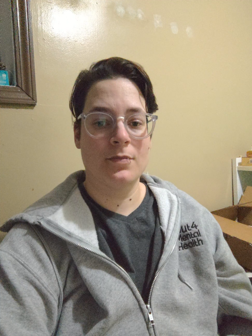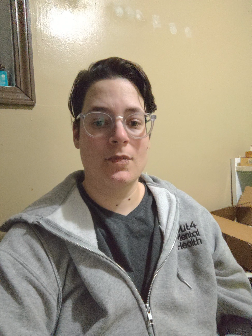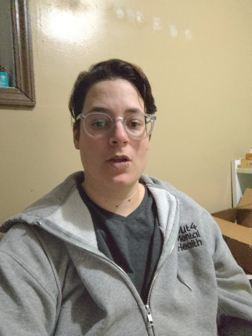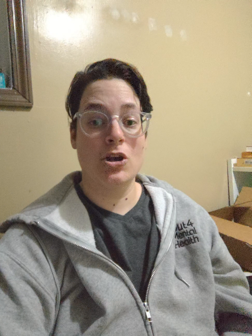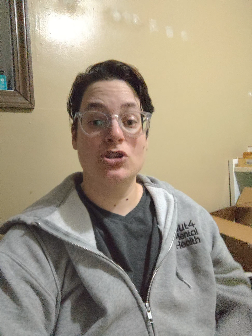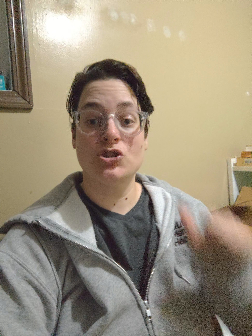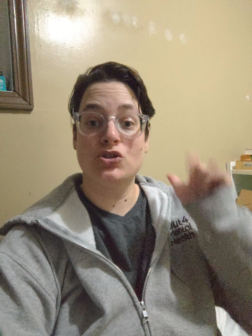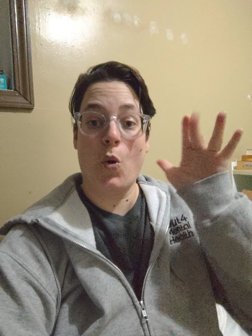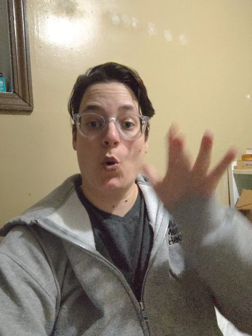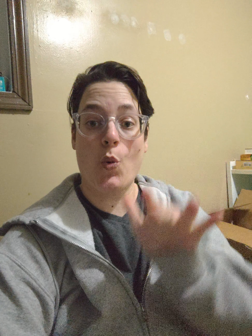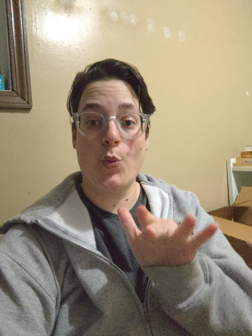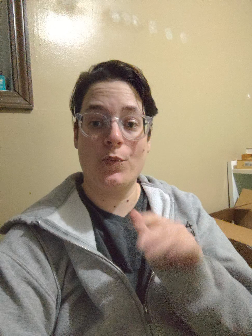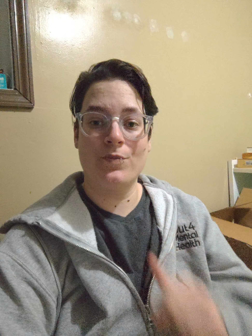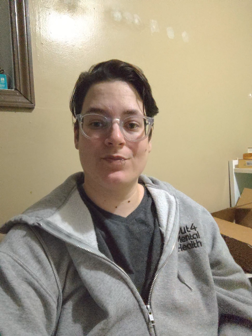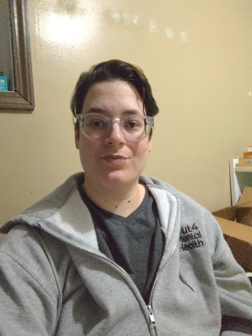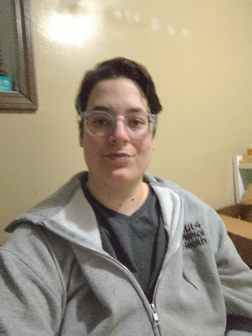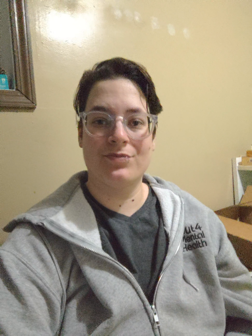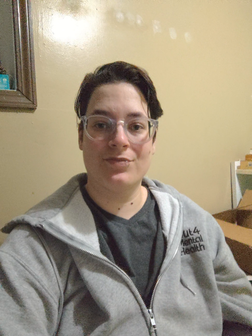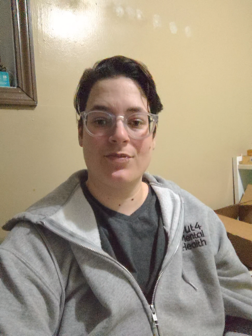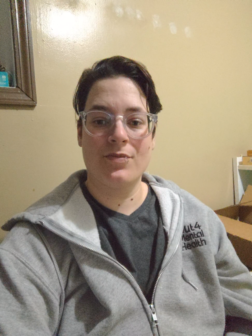snow